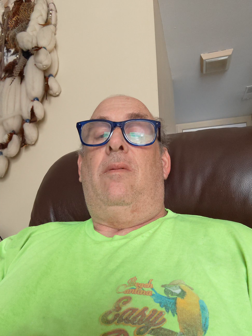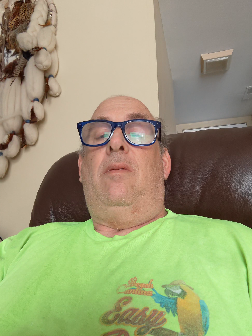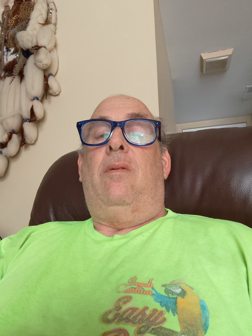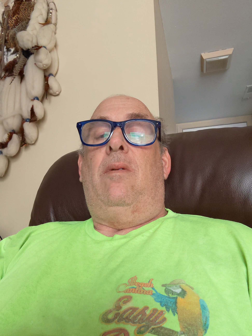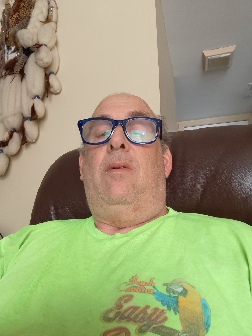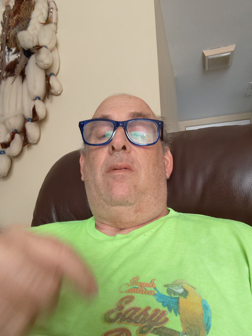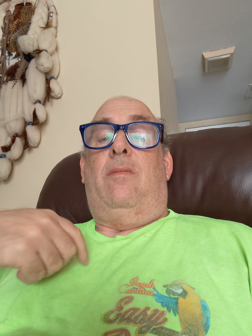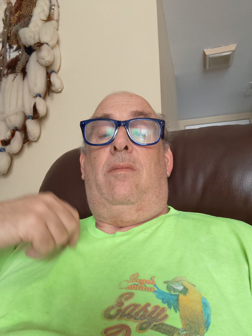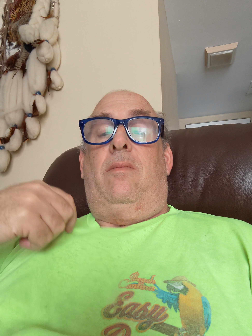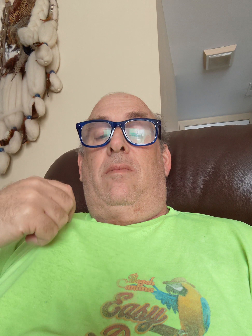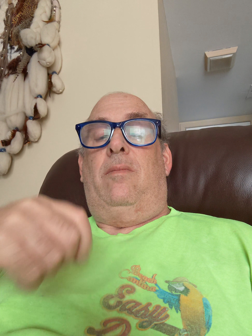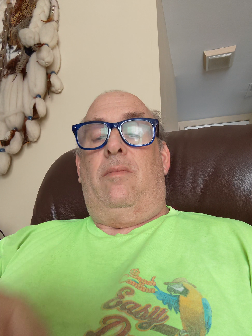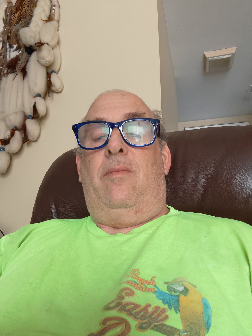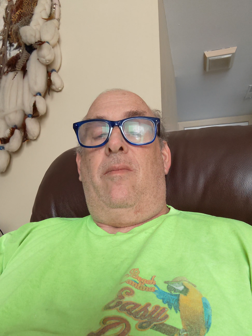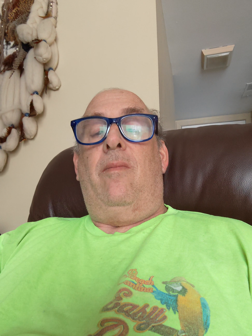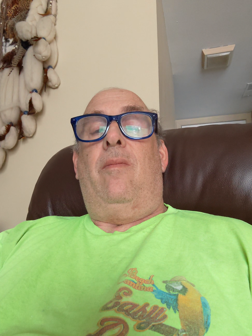shirt